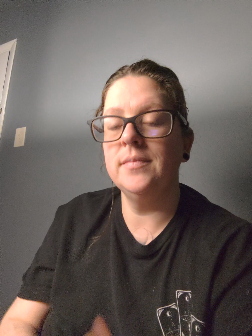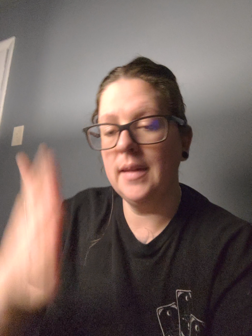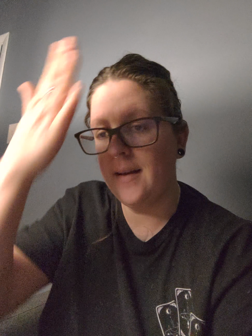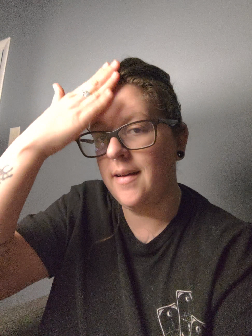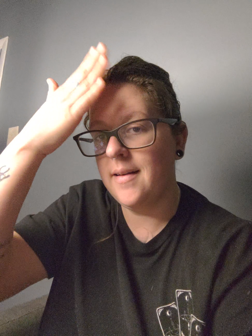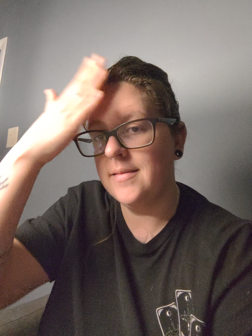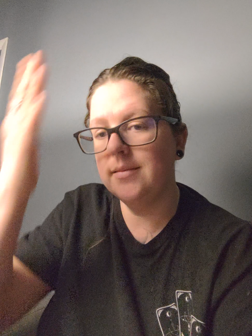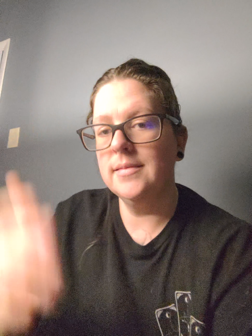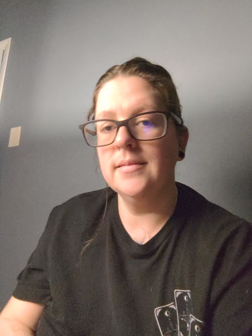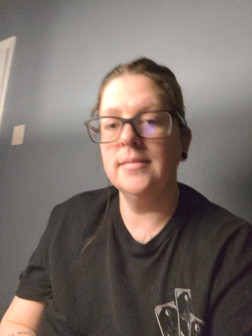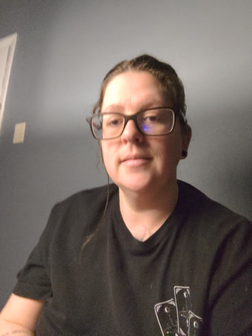hat